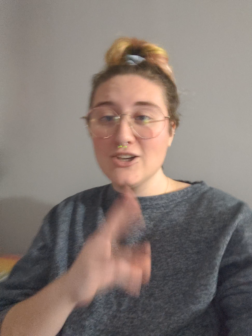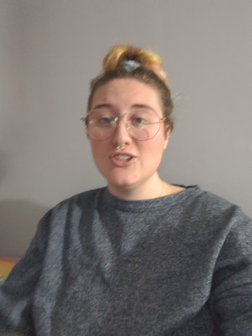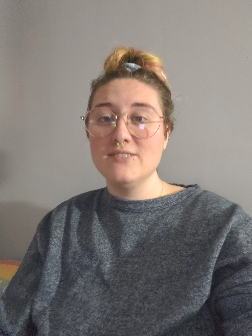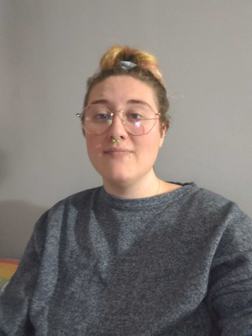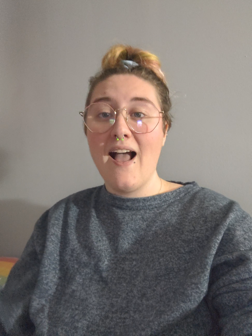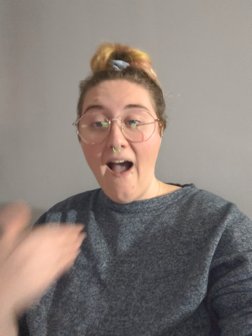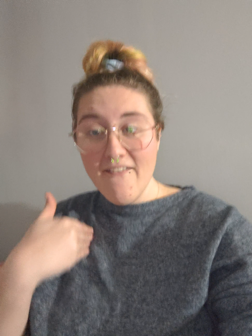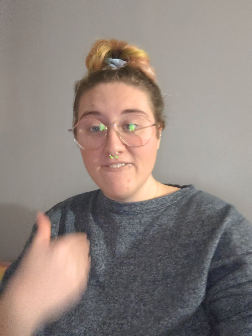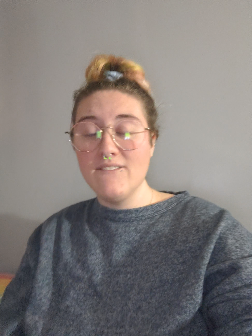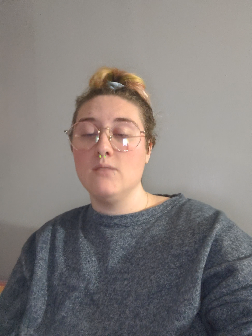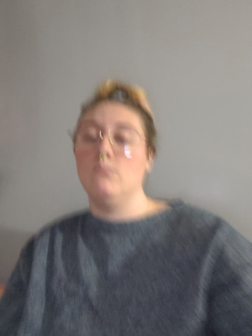have